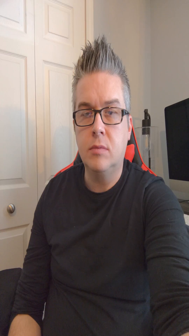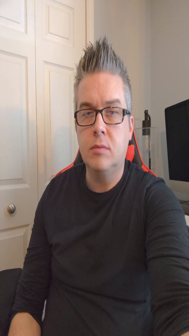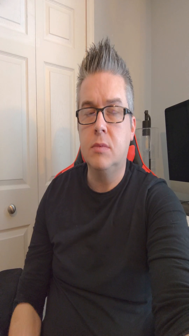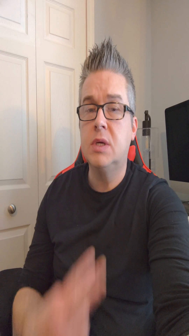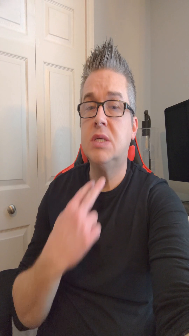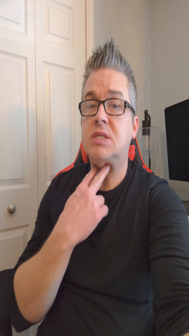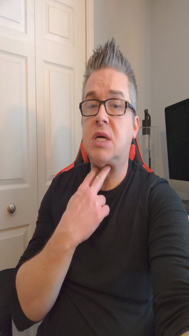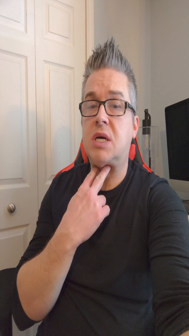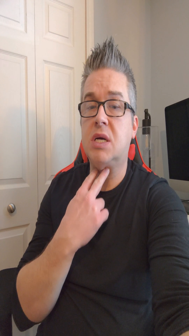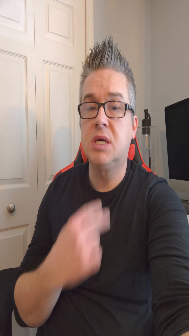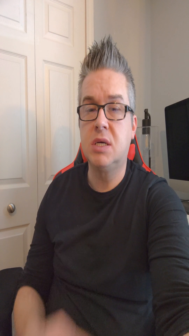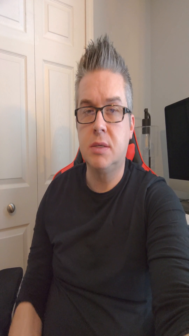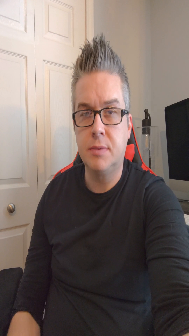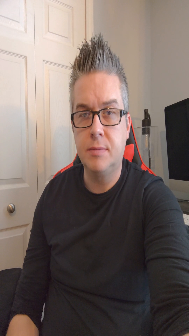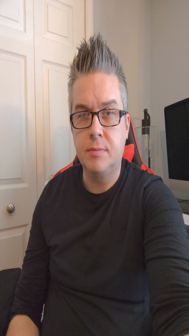stuck